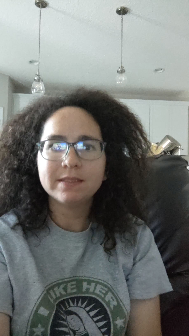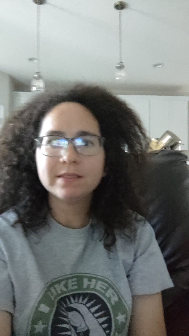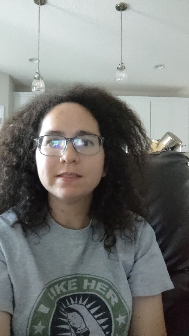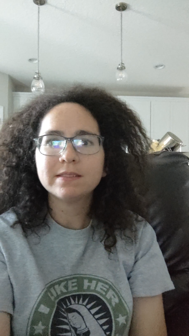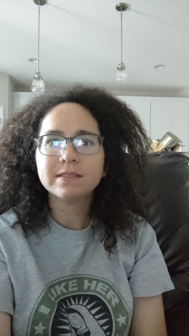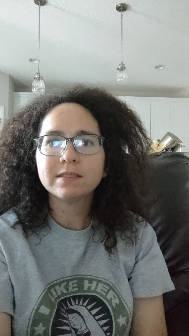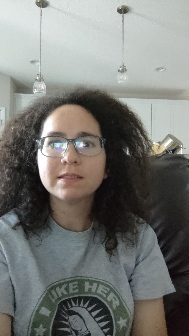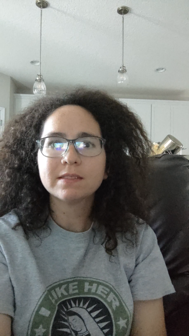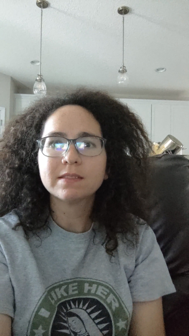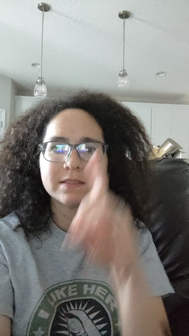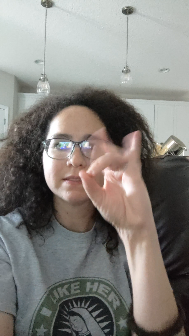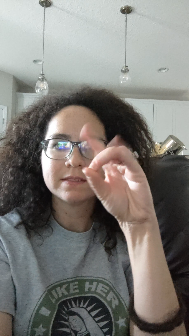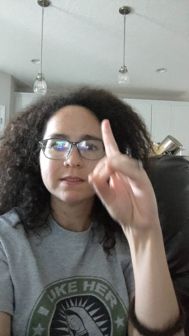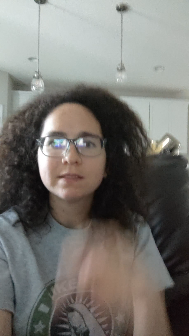did